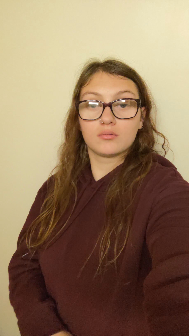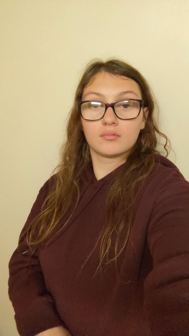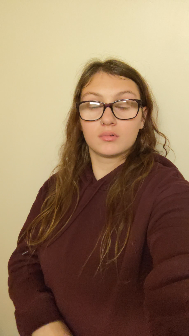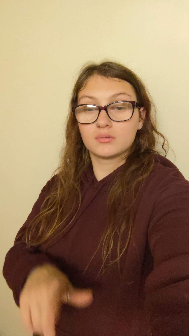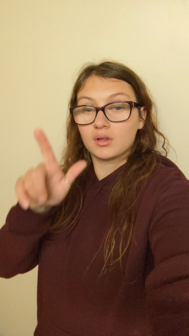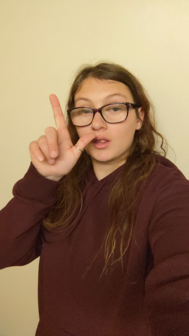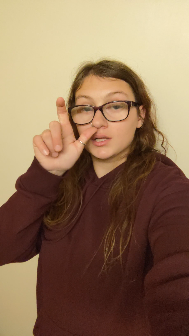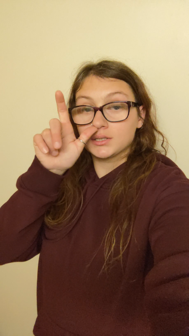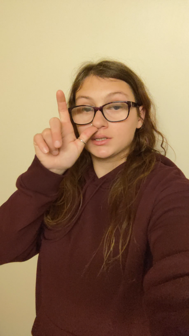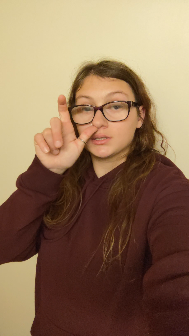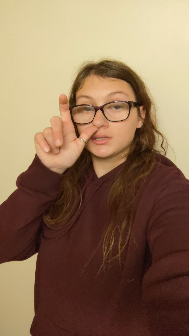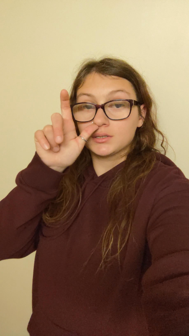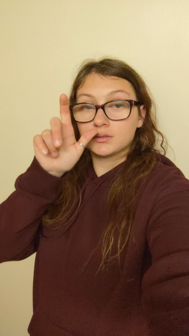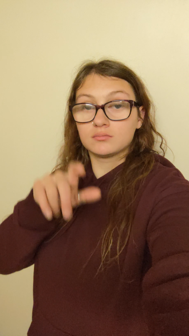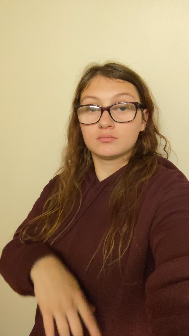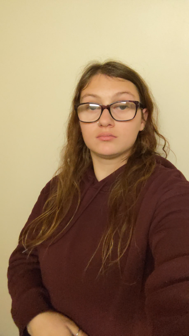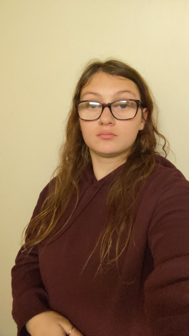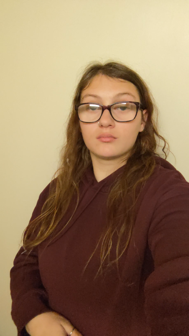ant